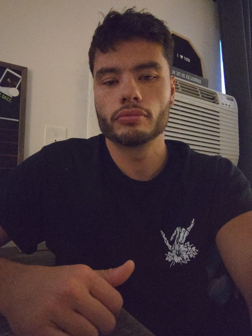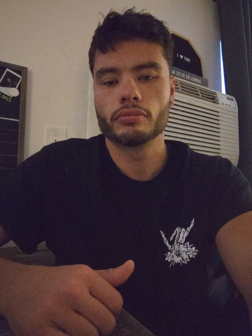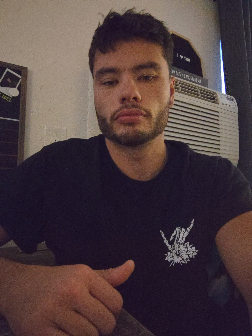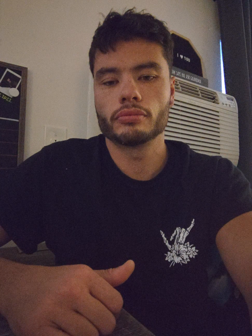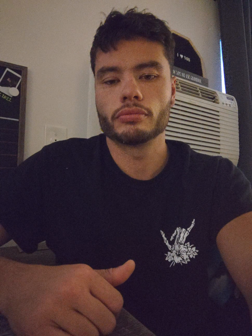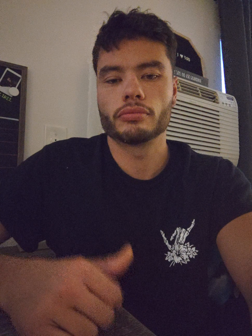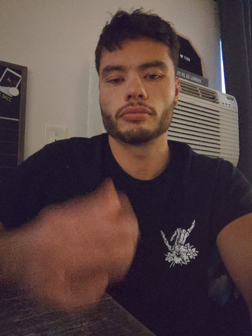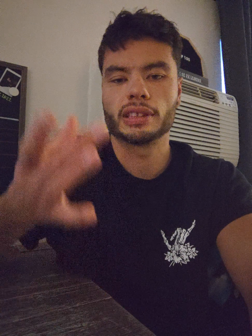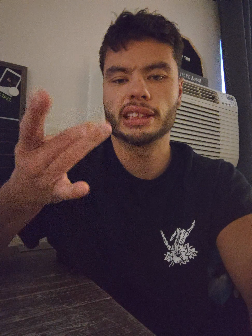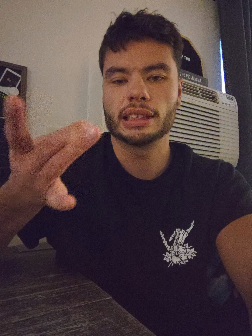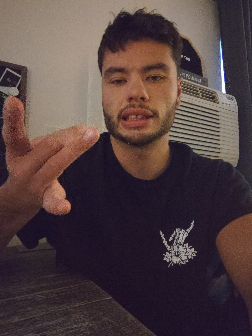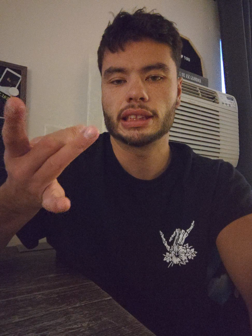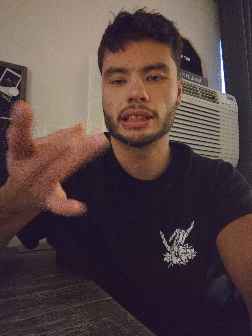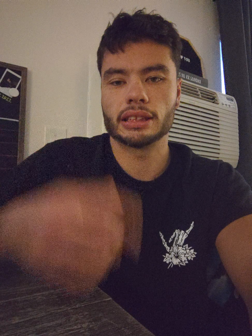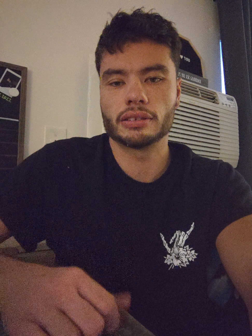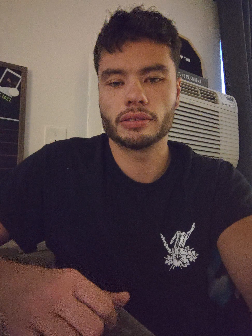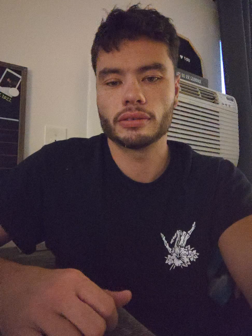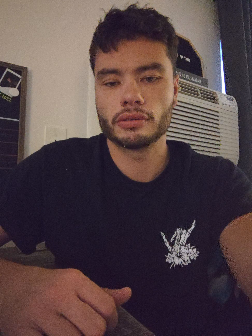sticky